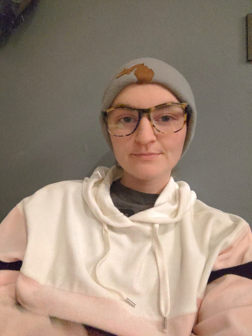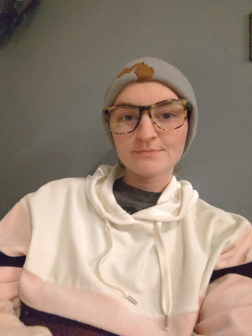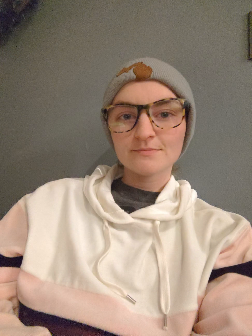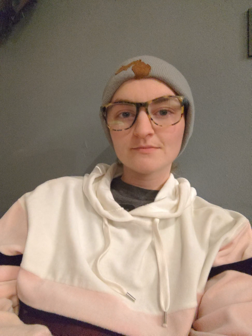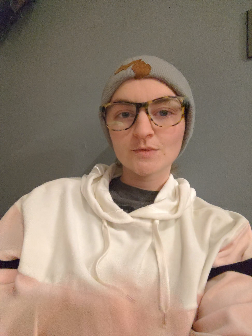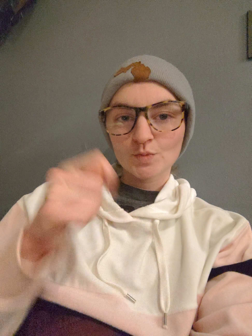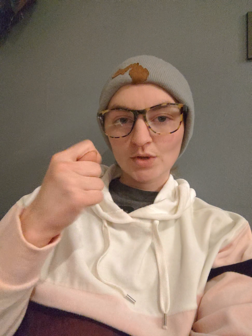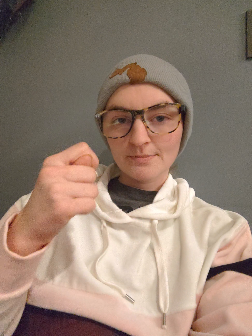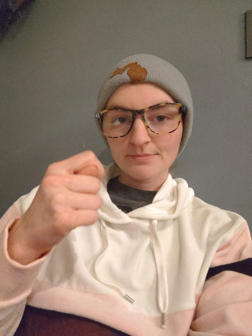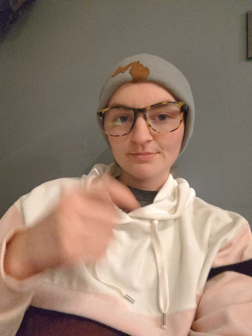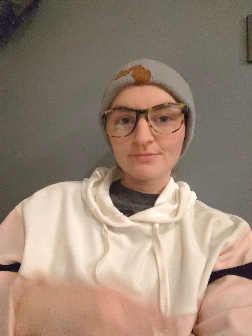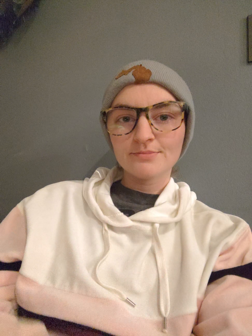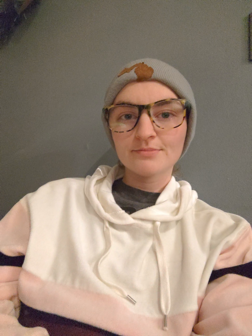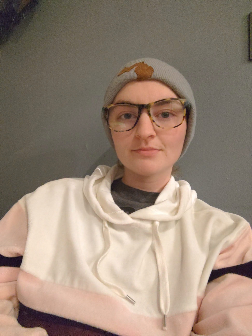toy